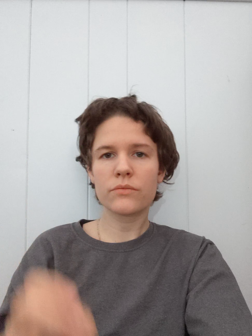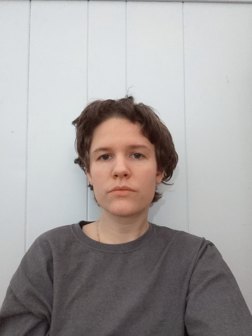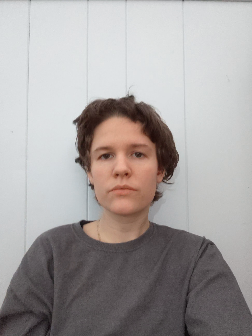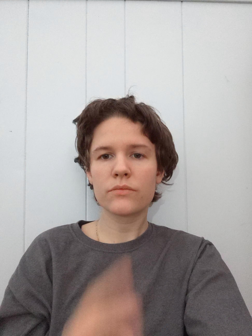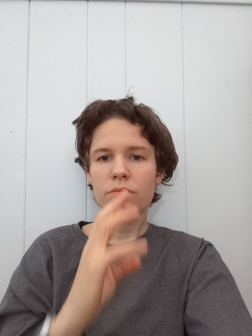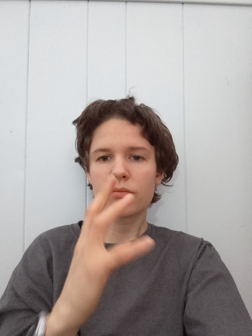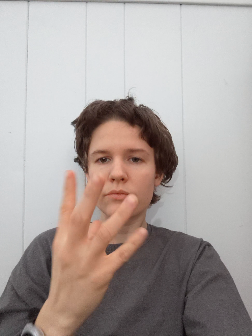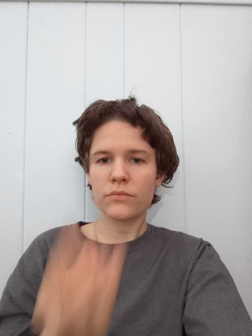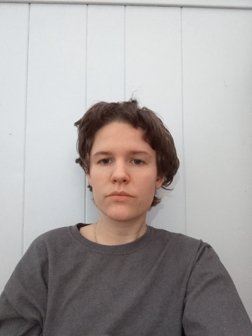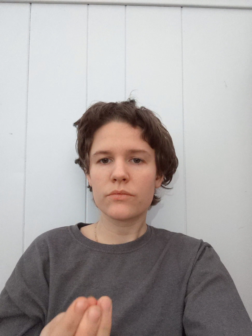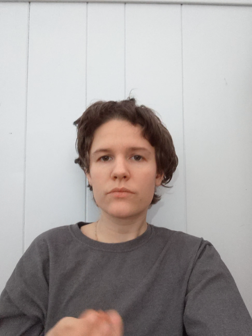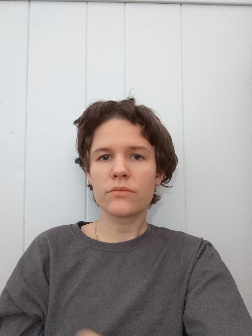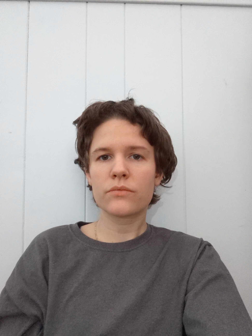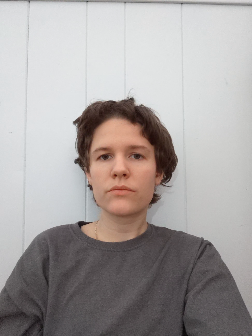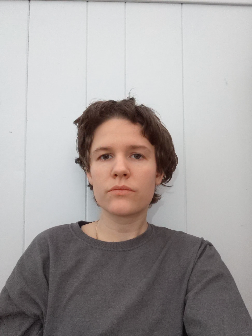wet